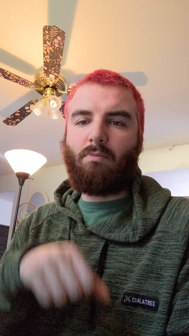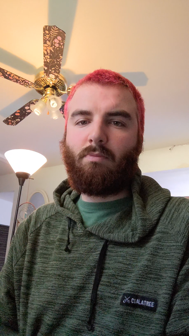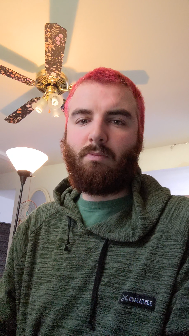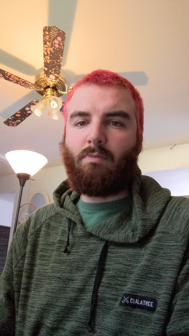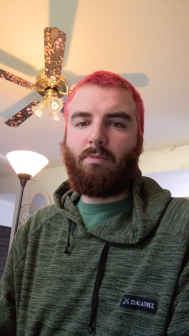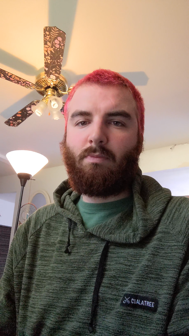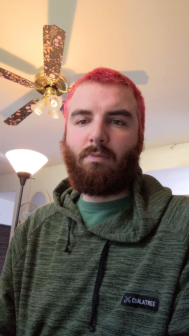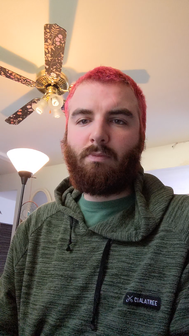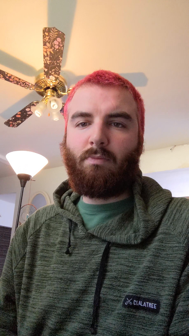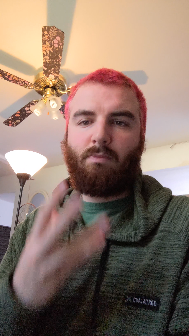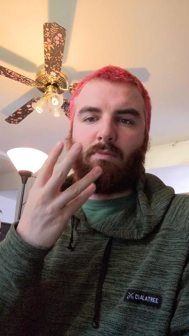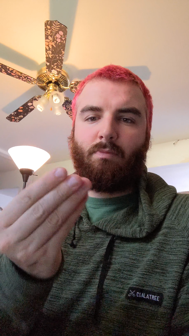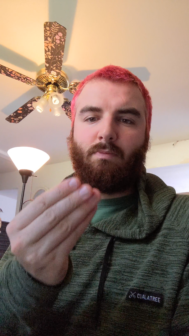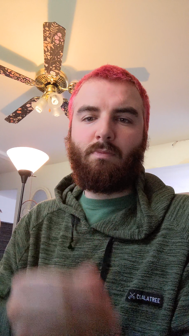got to